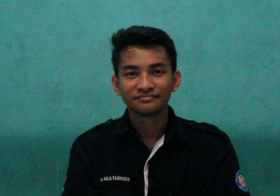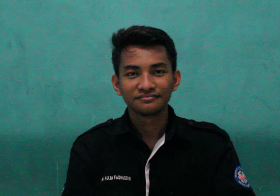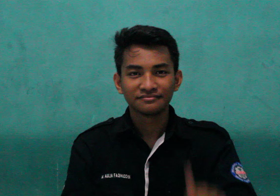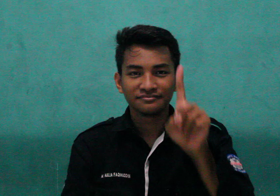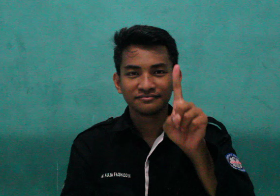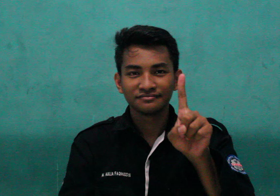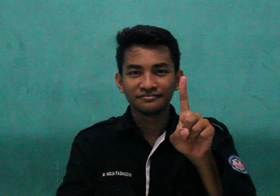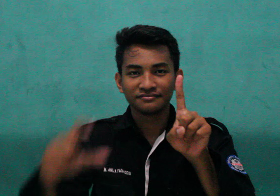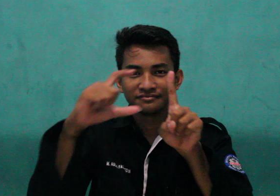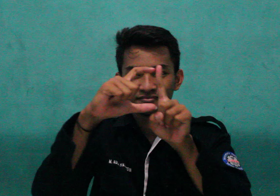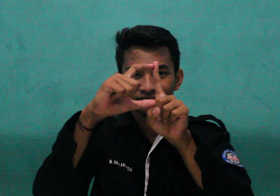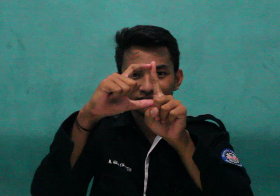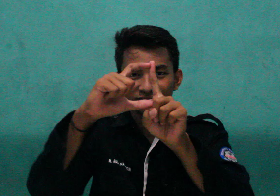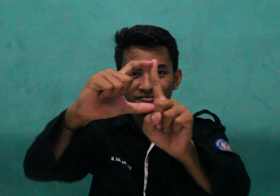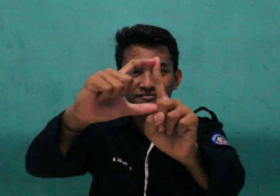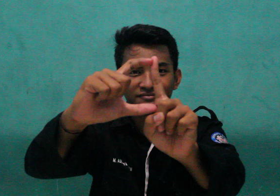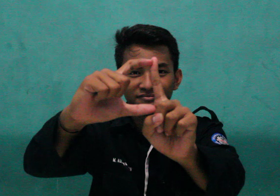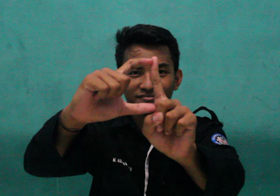D